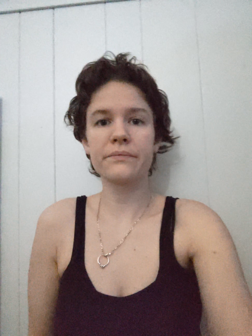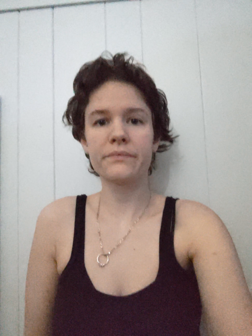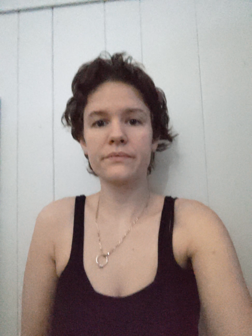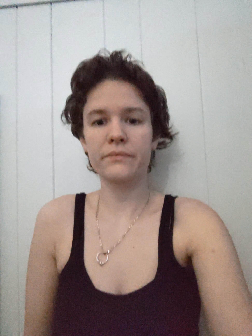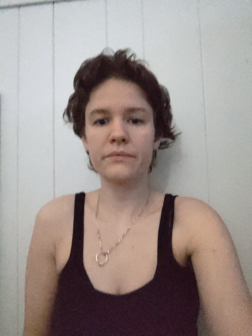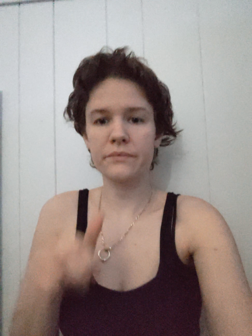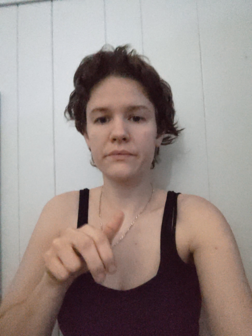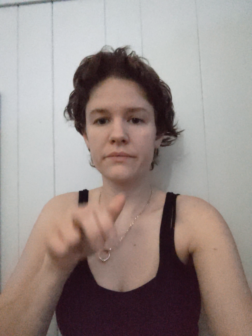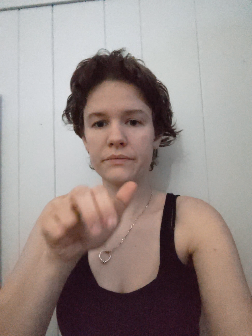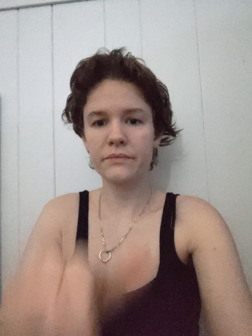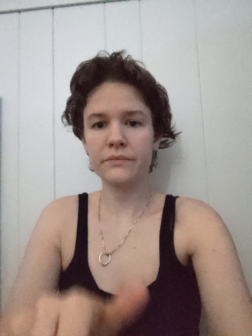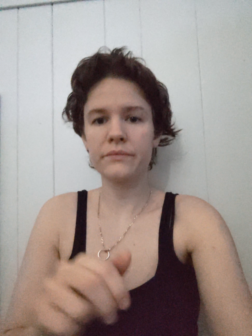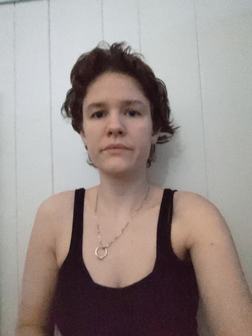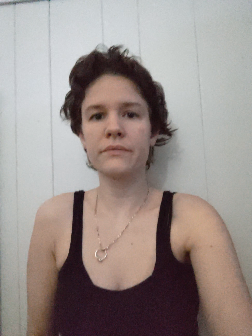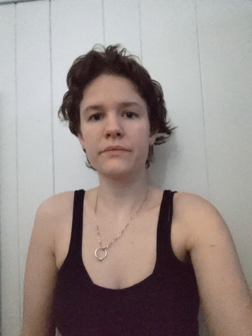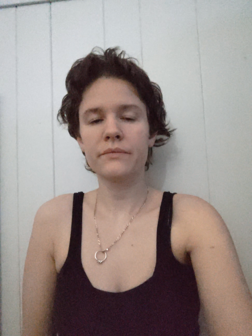ride